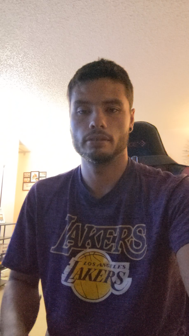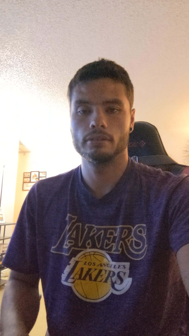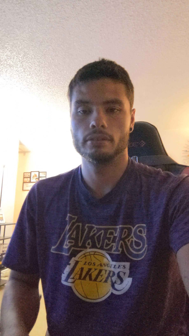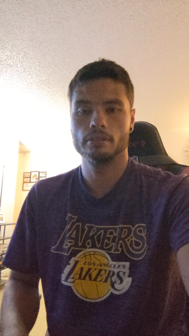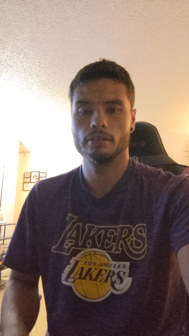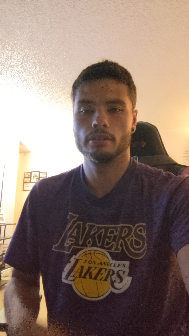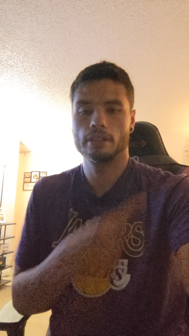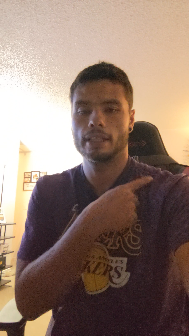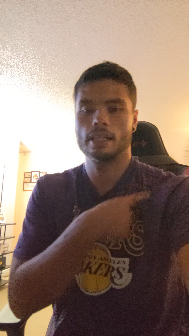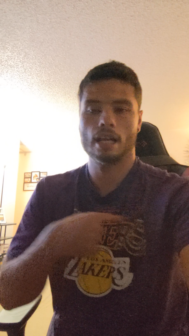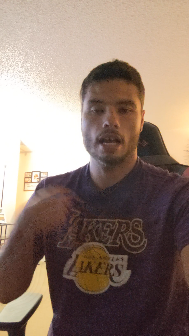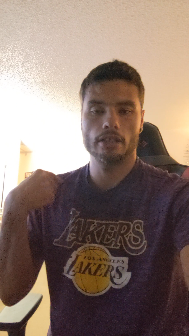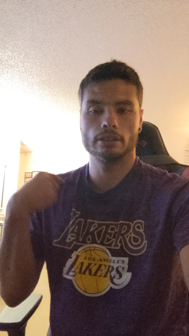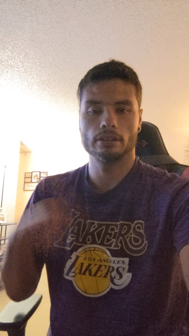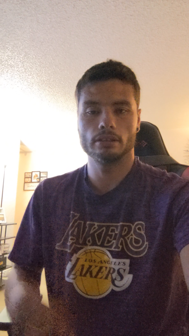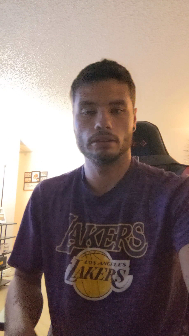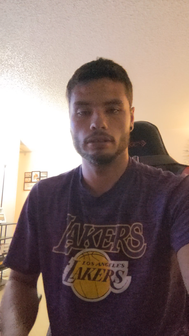necklace